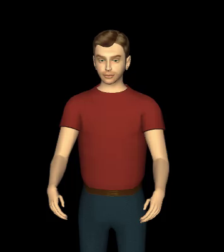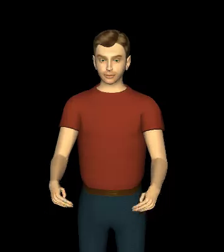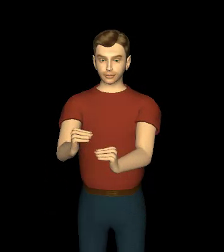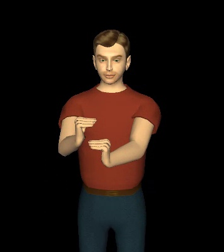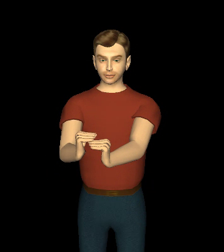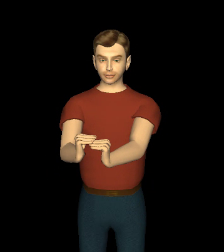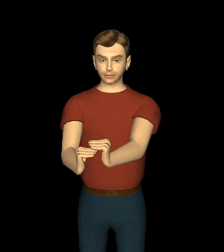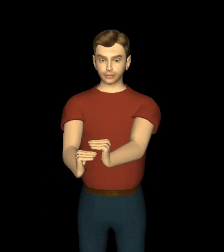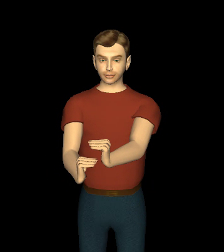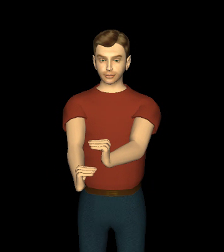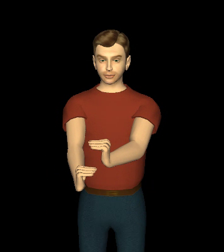برنامج